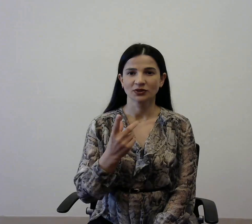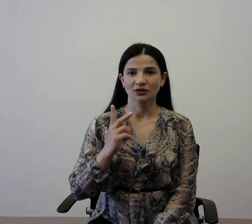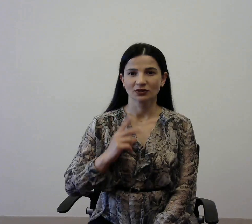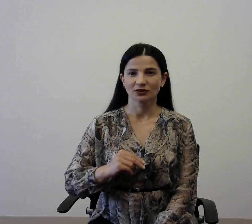qız